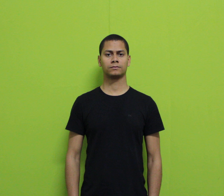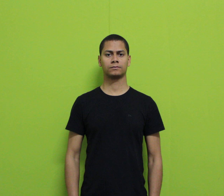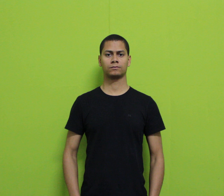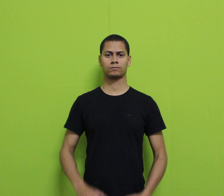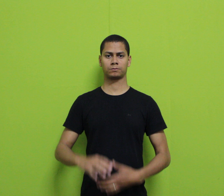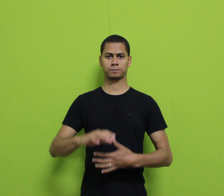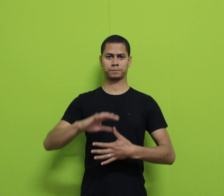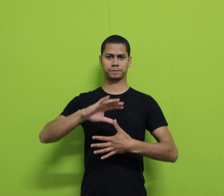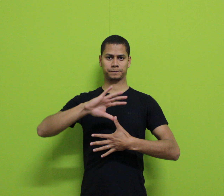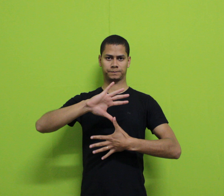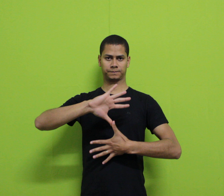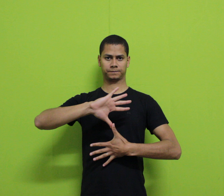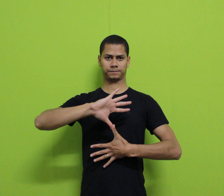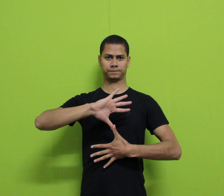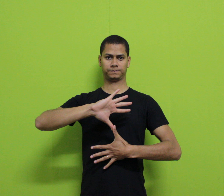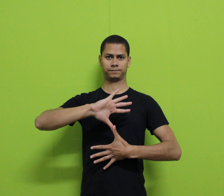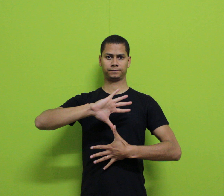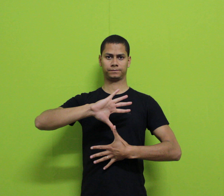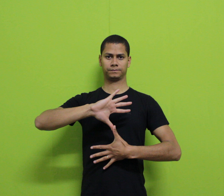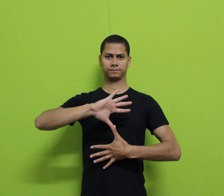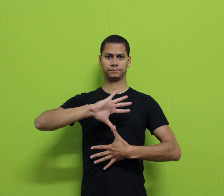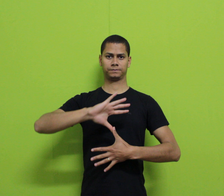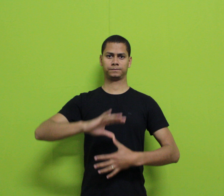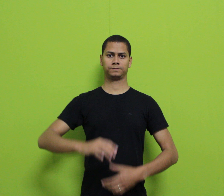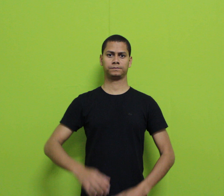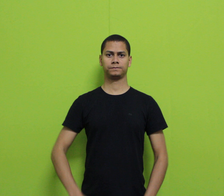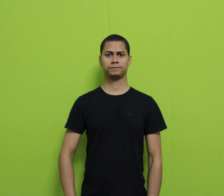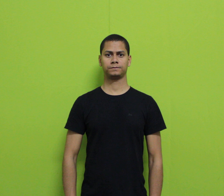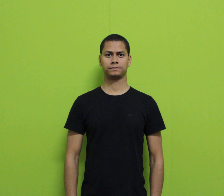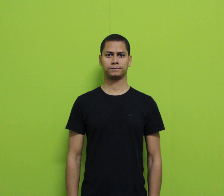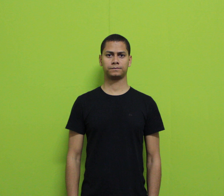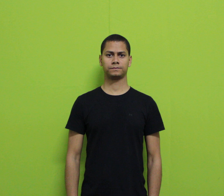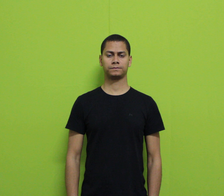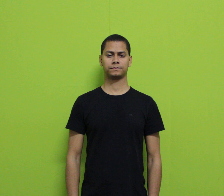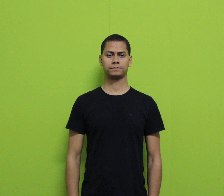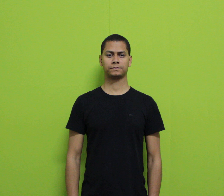América